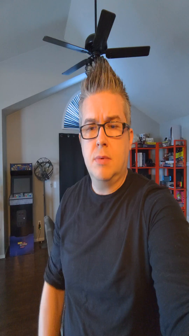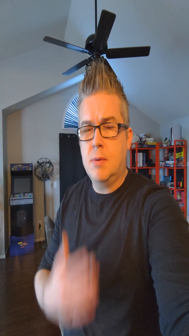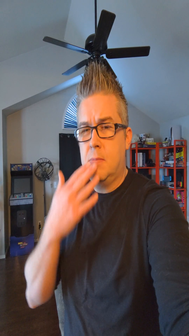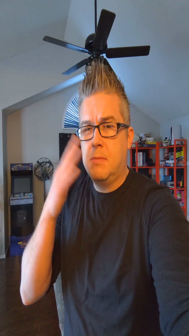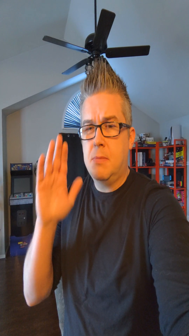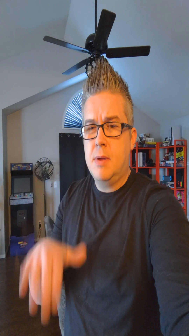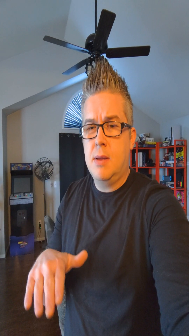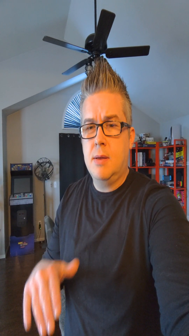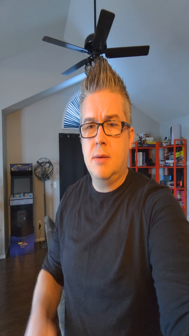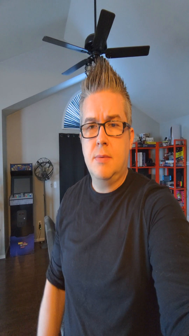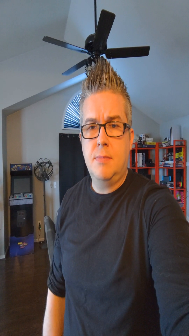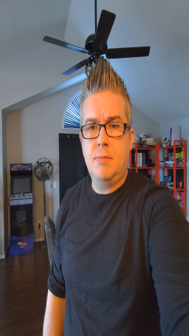bad